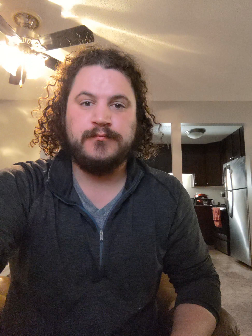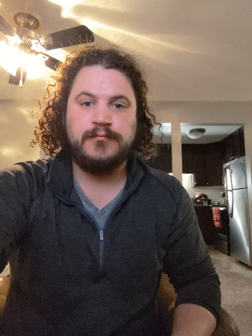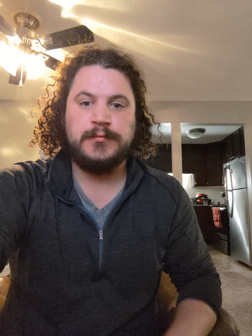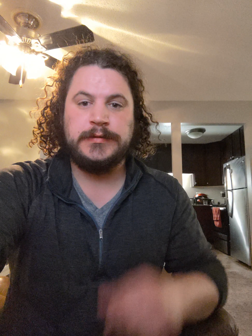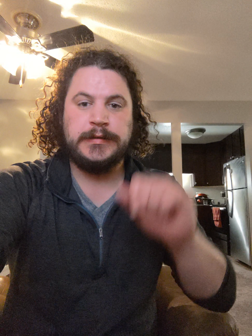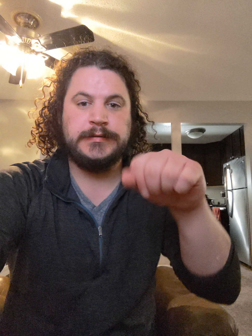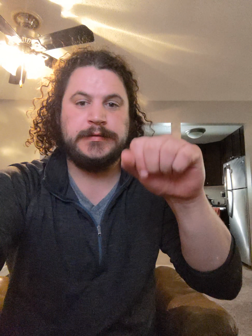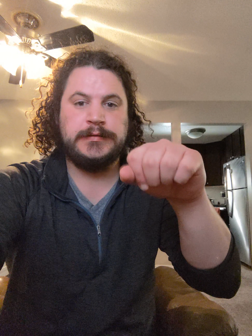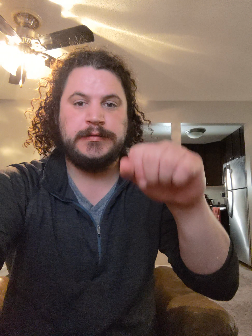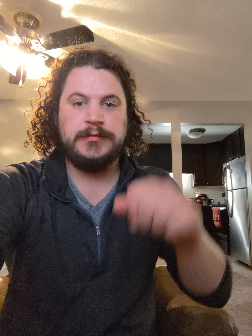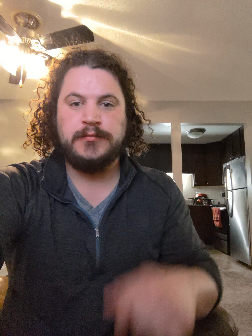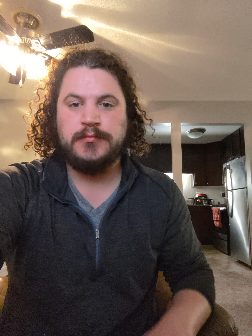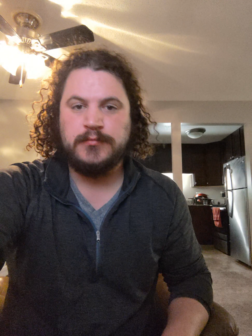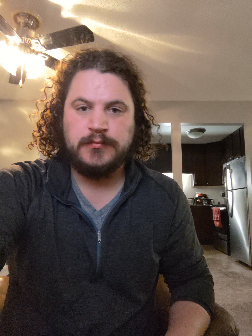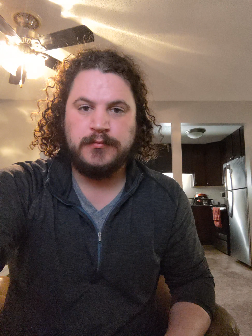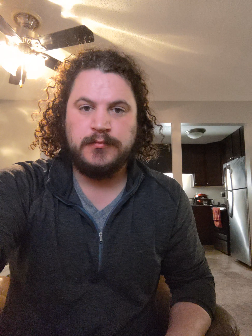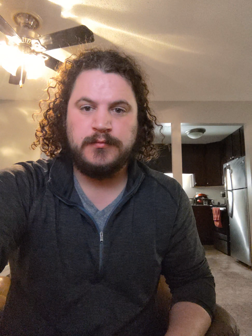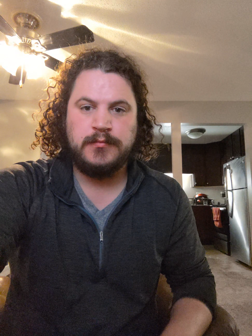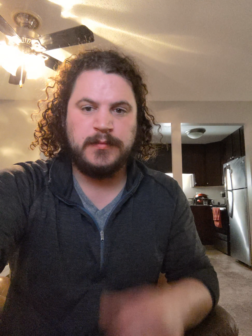yes